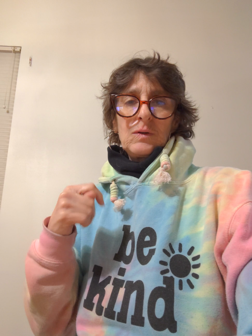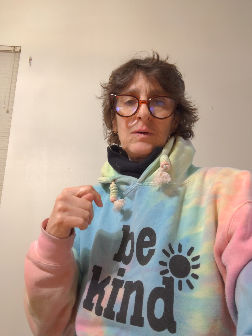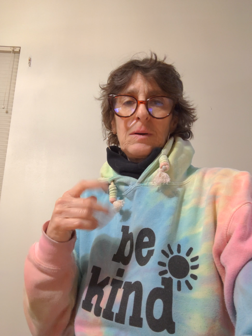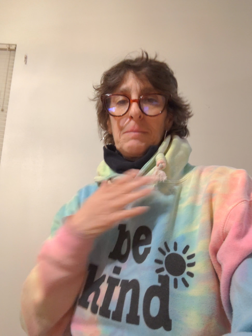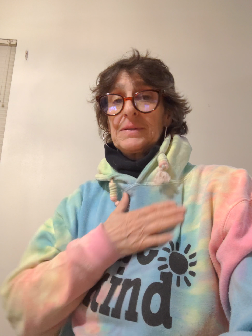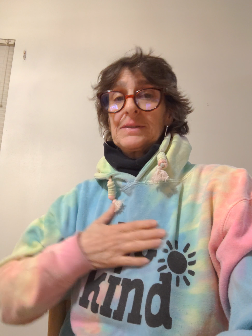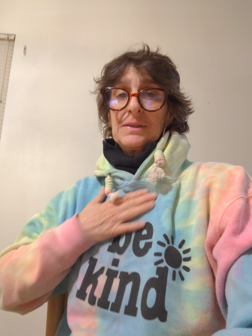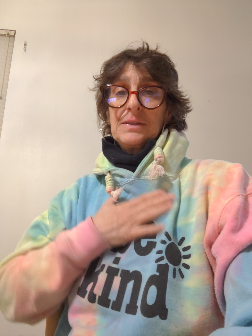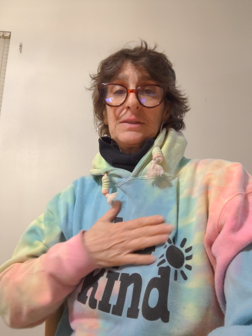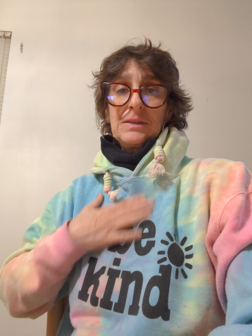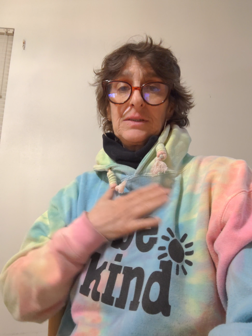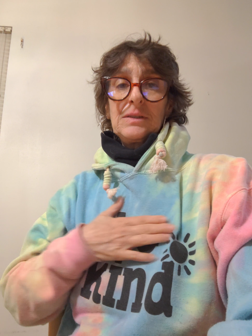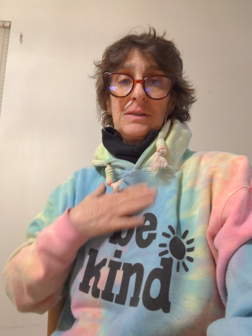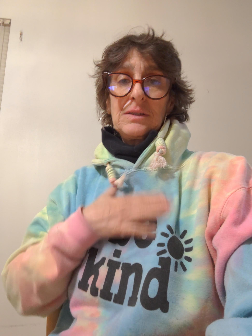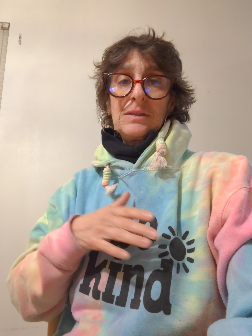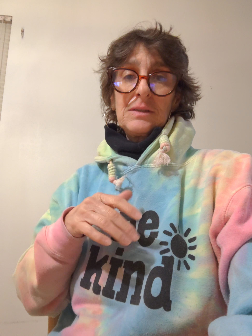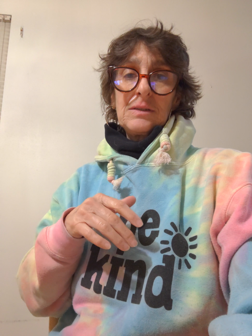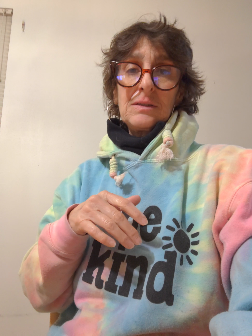please